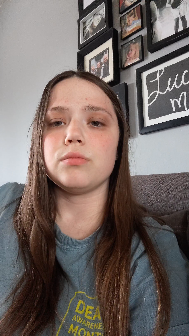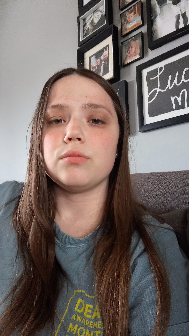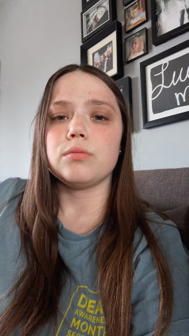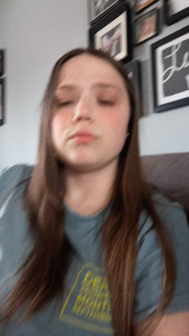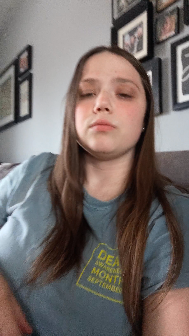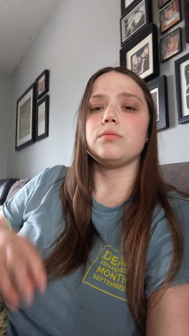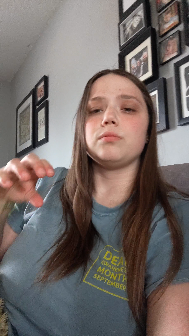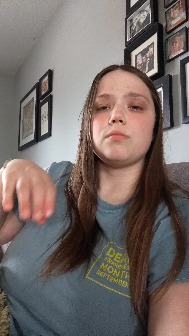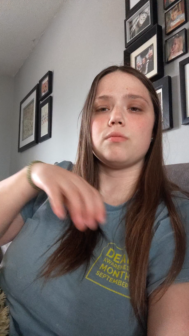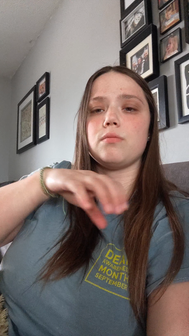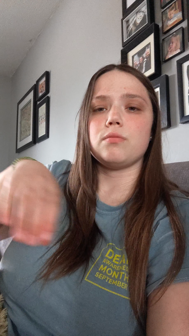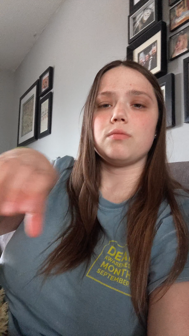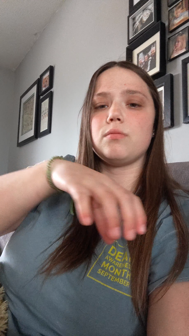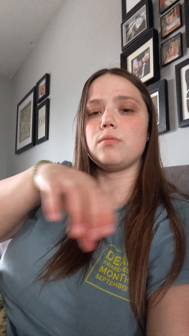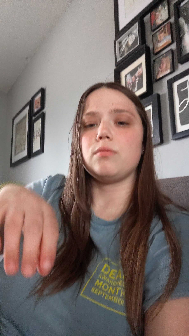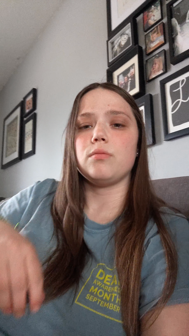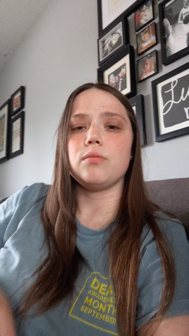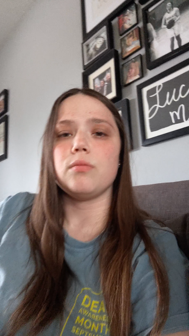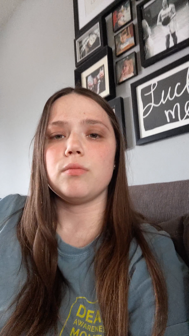block